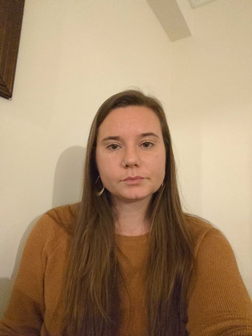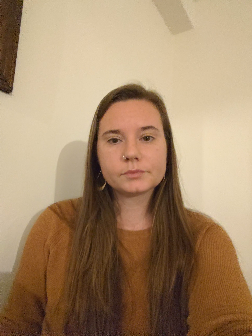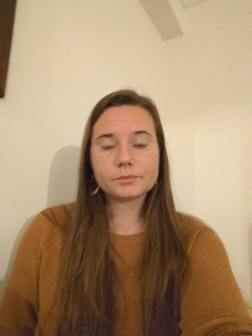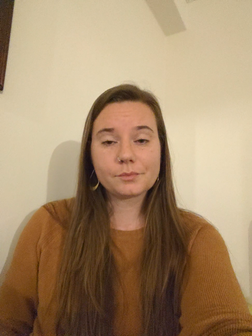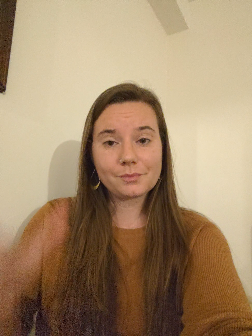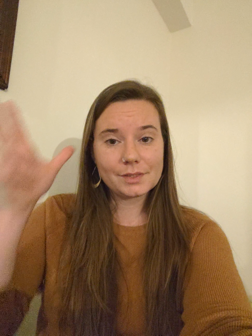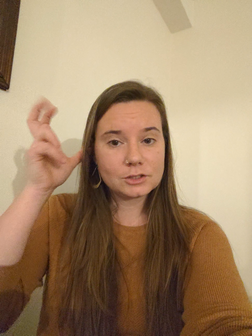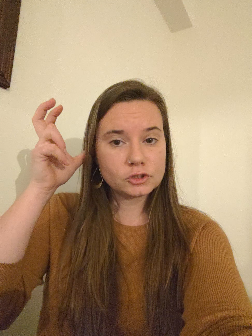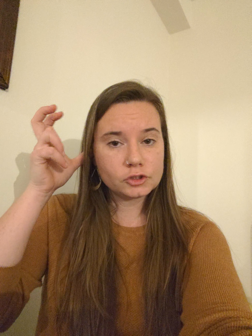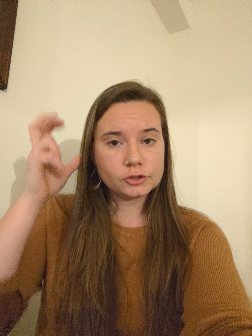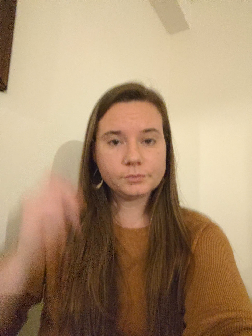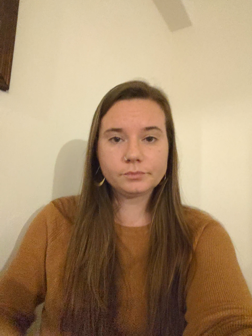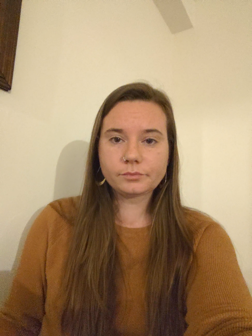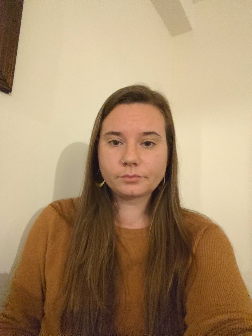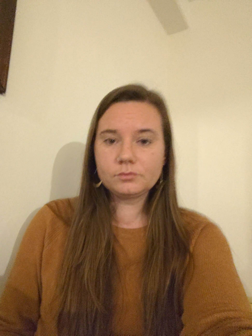hear